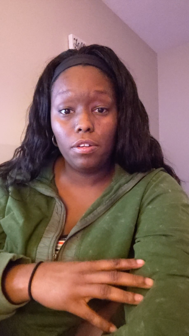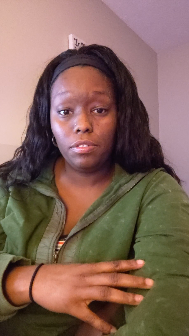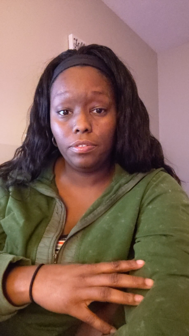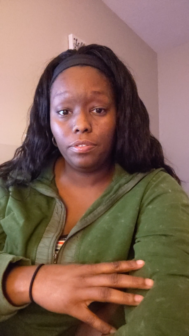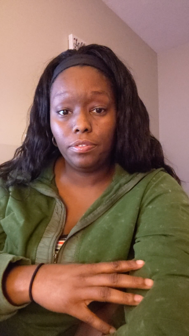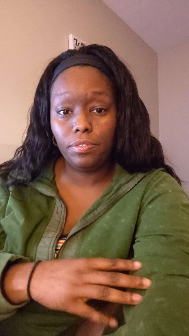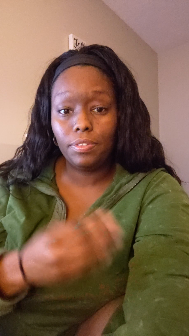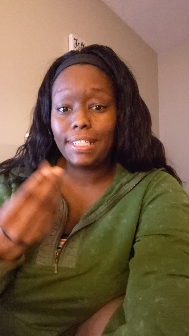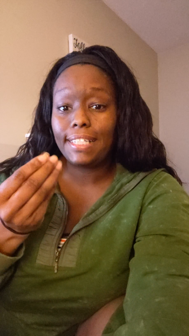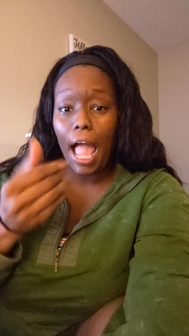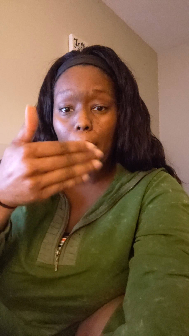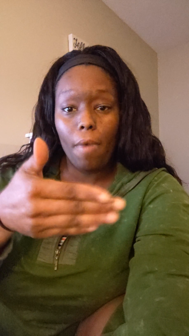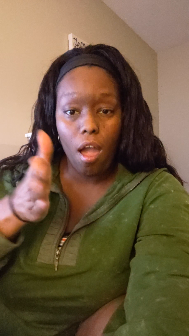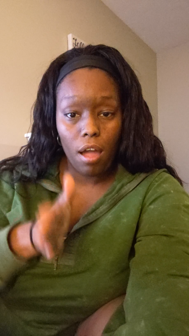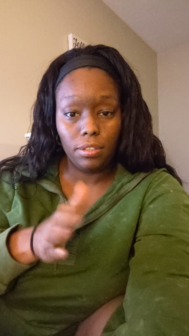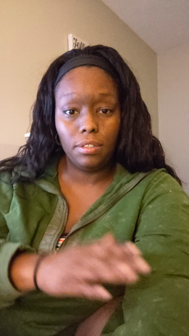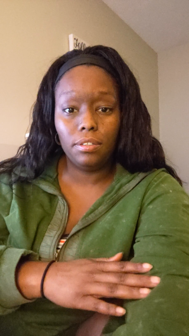sandbox